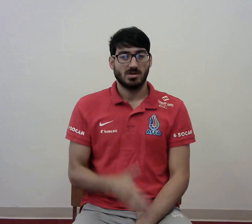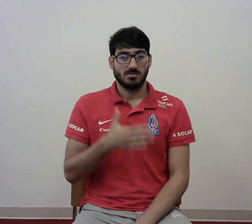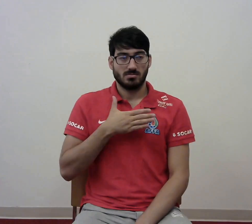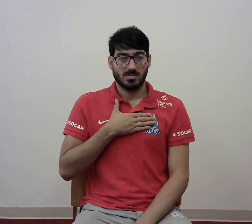mən